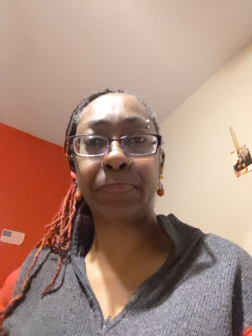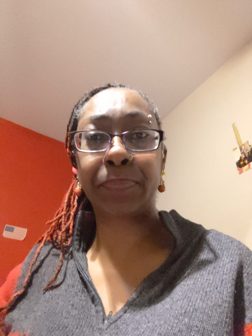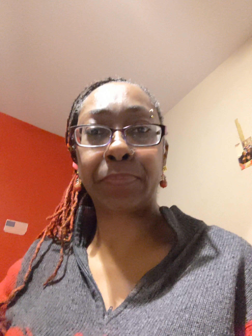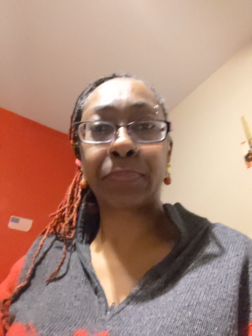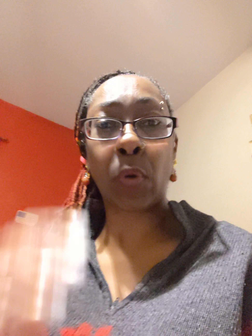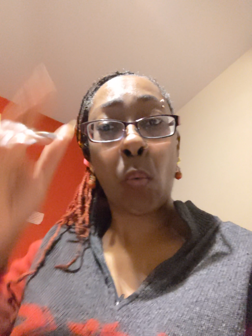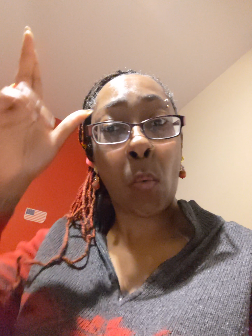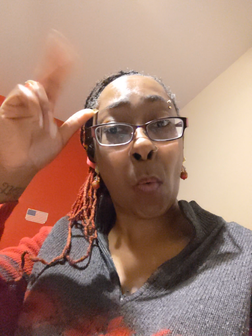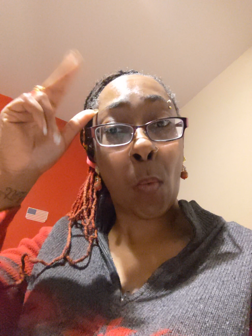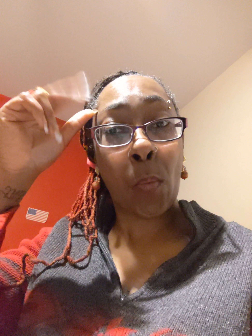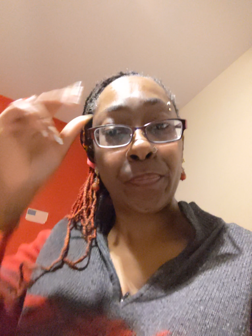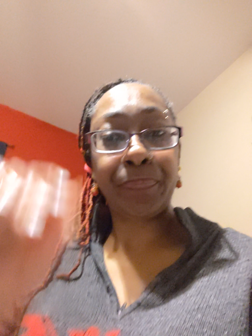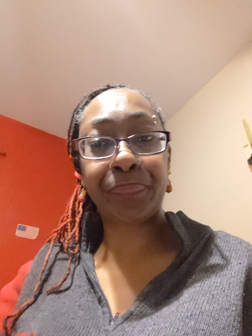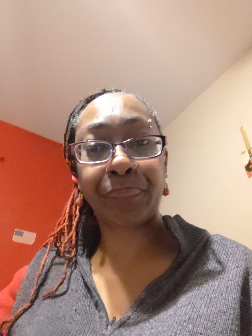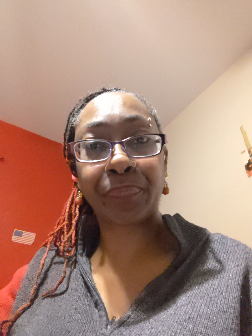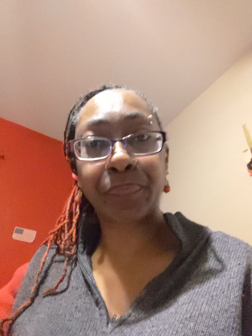horse